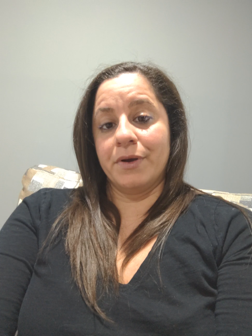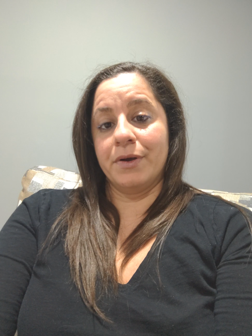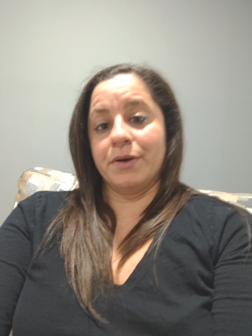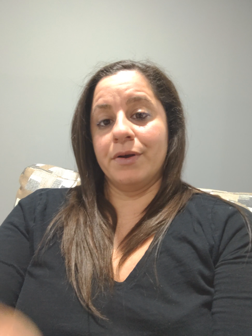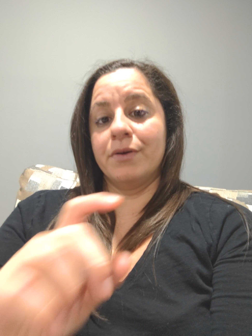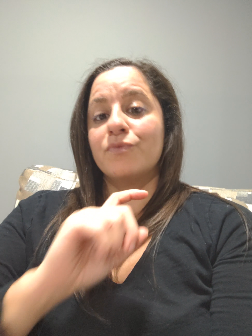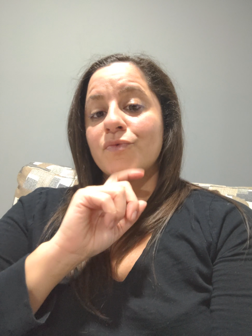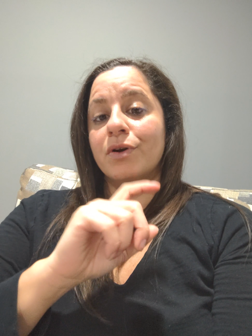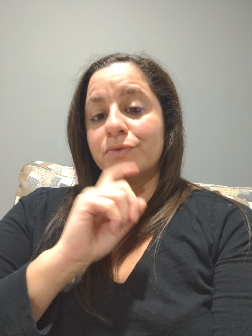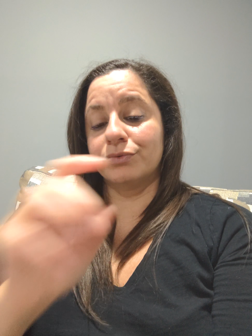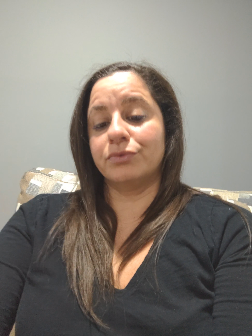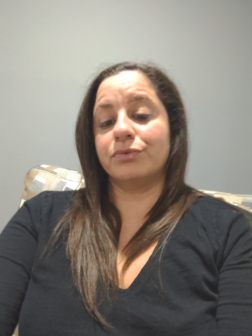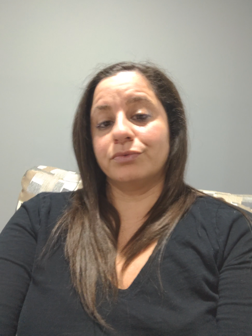garbage